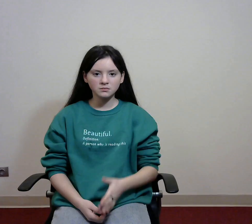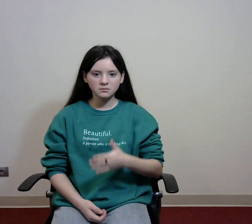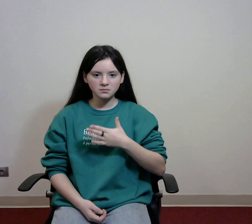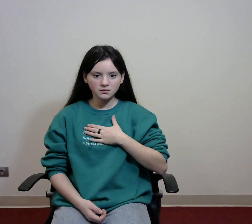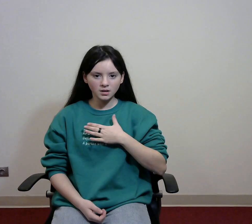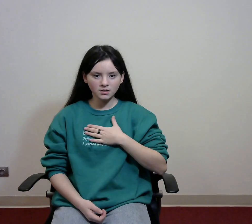mən